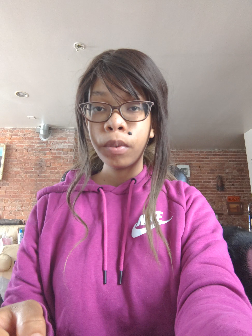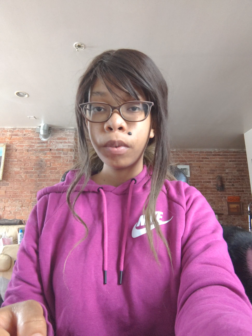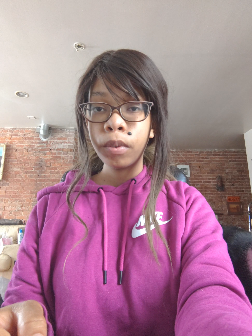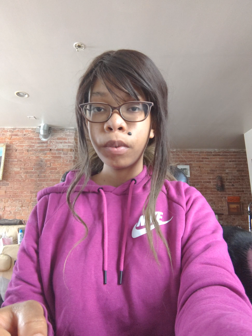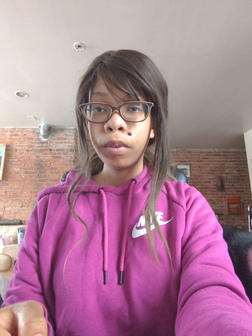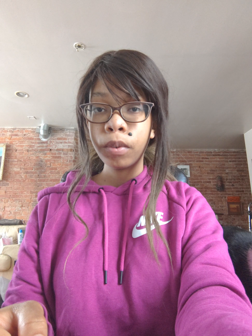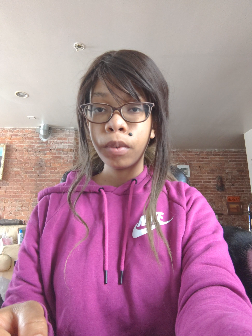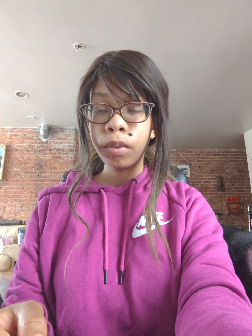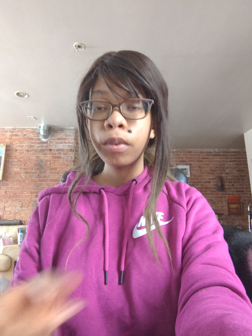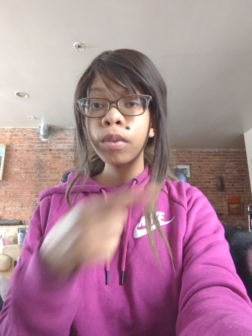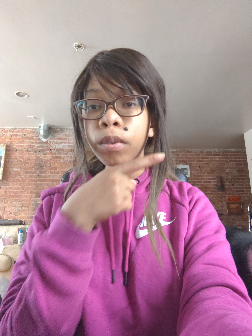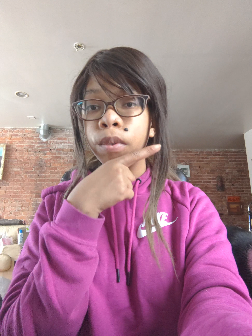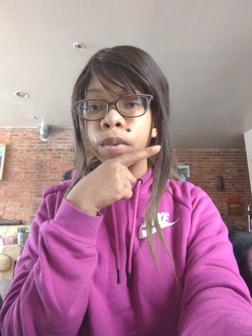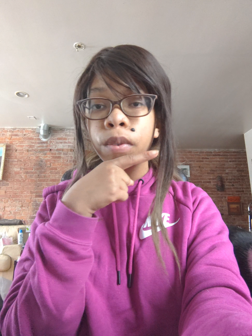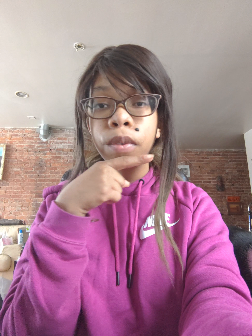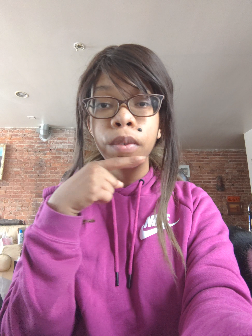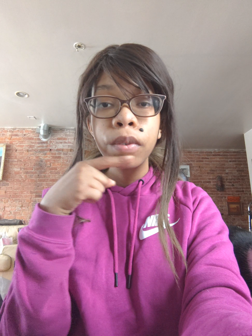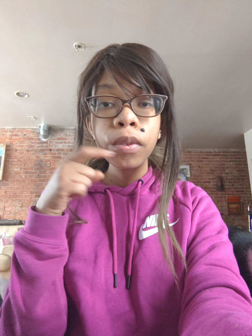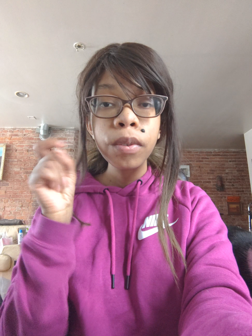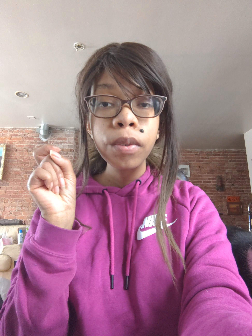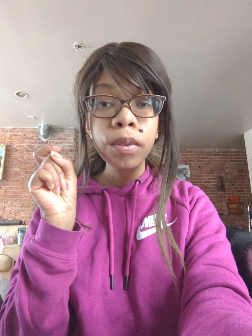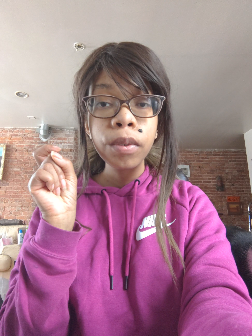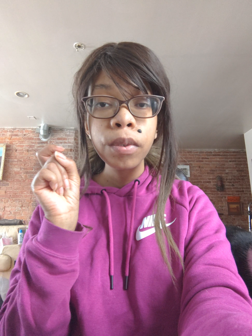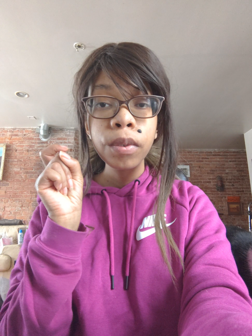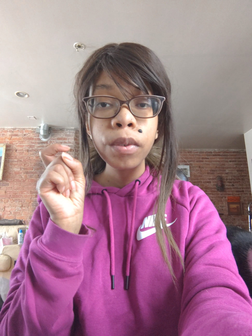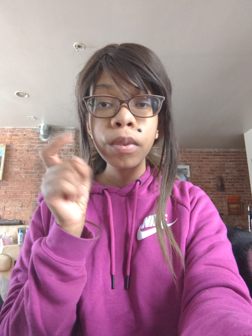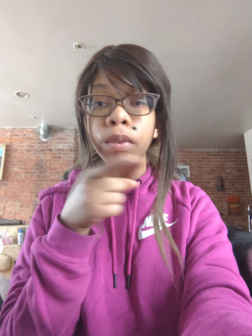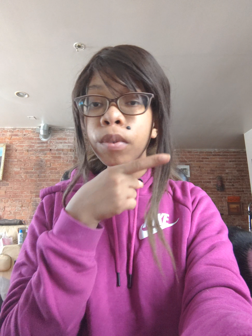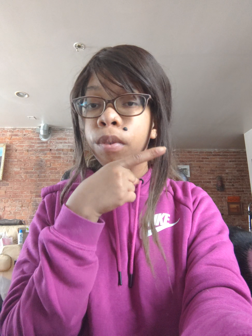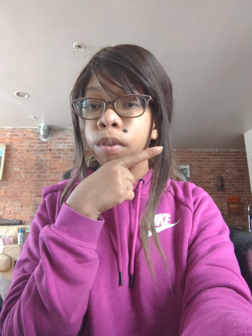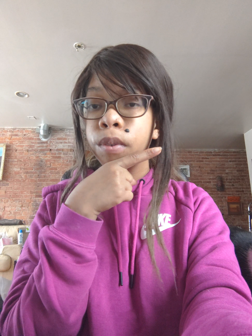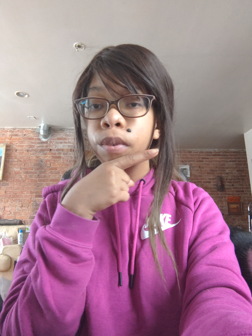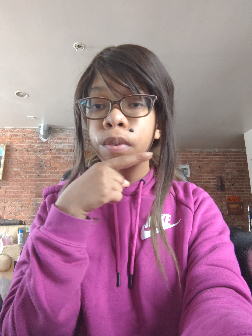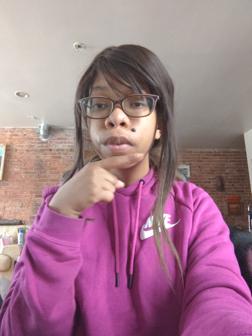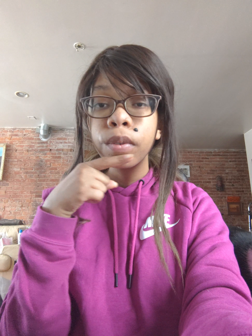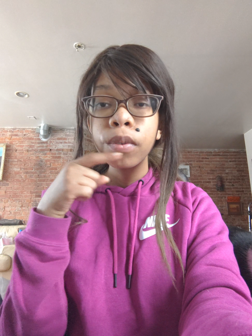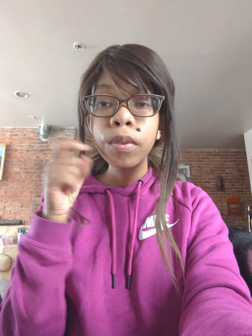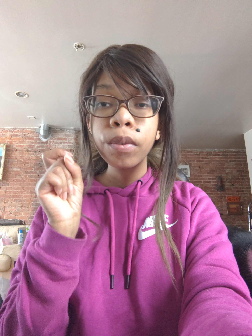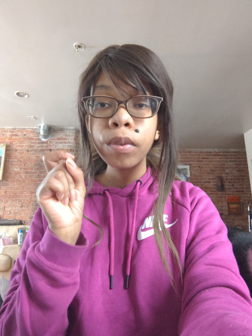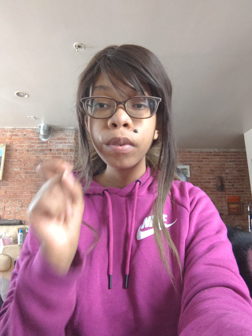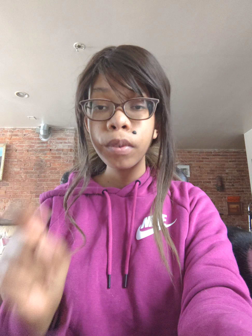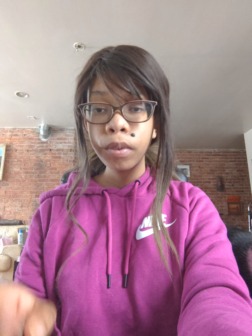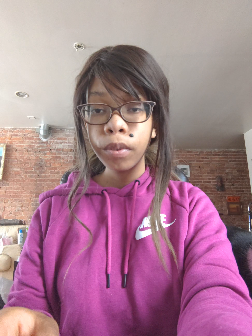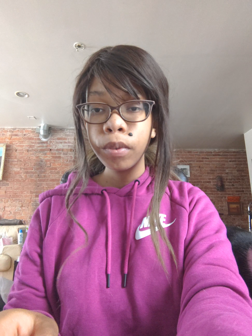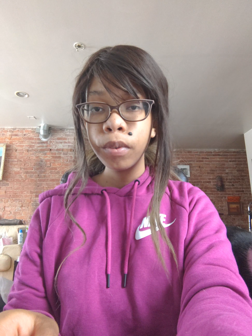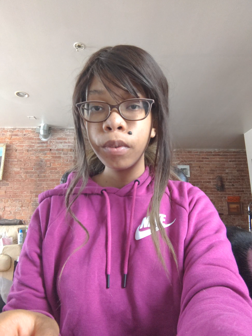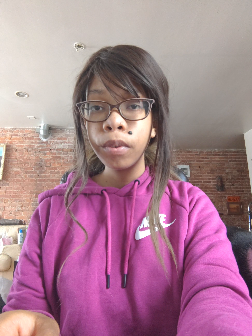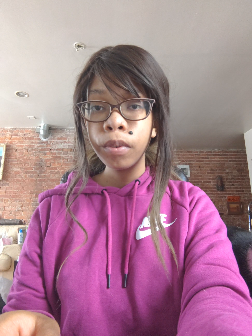dry